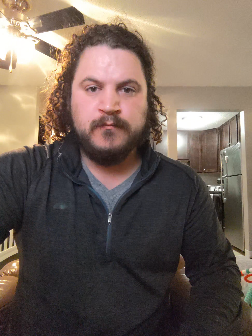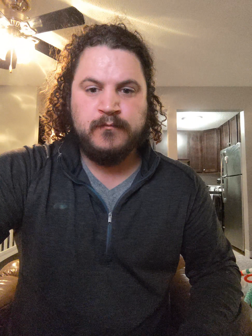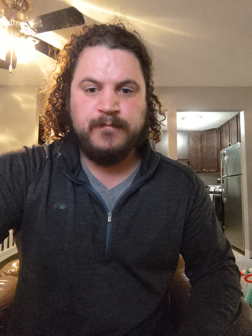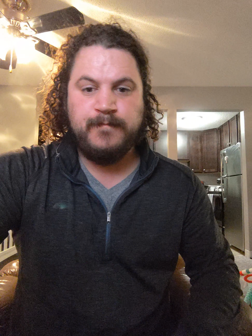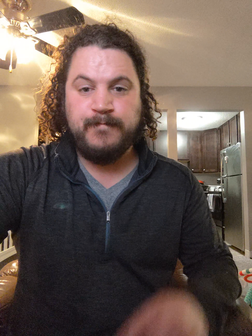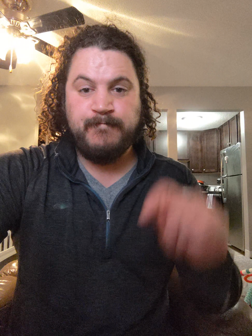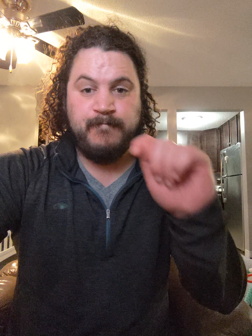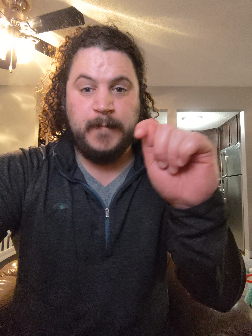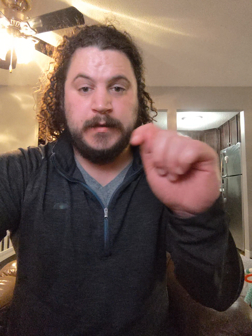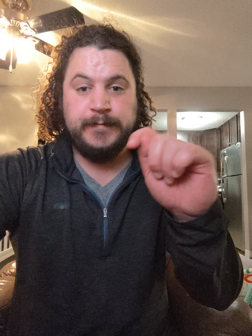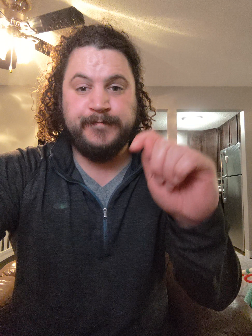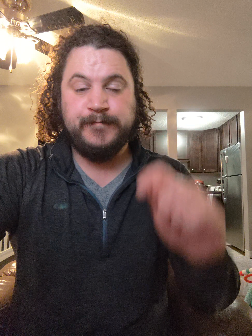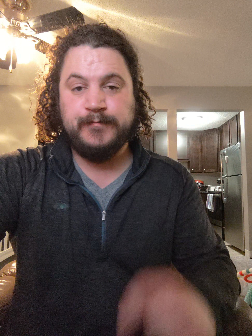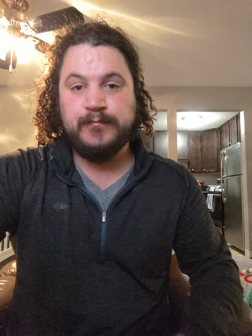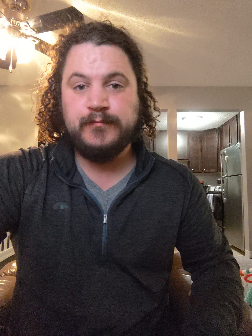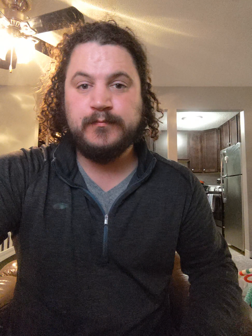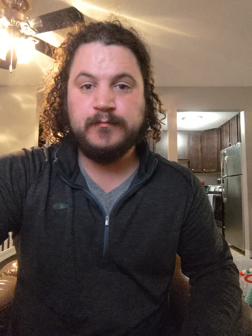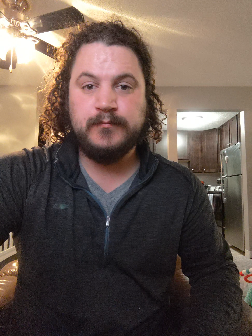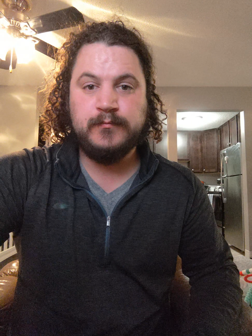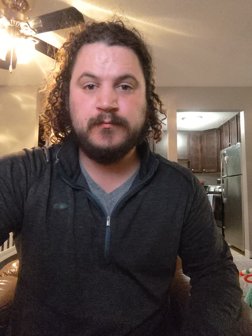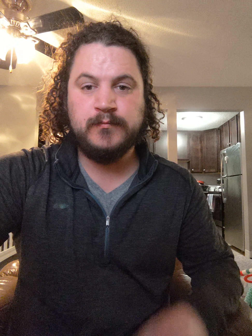potty